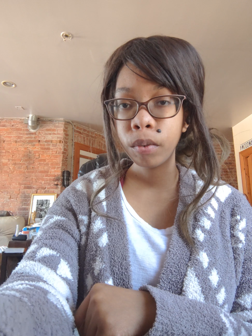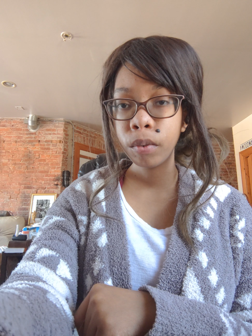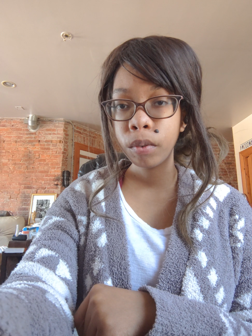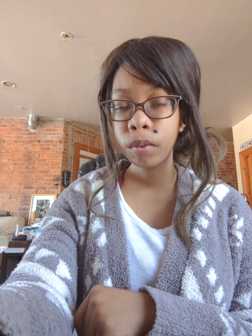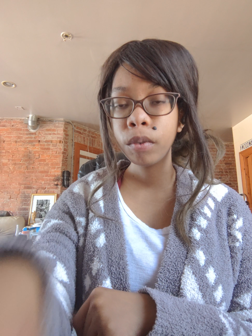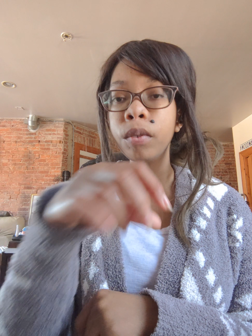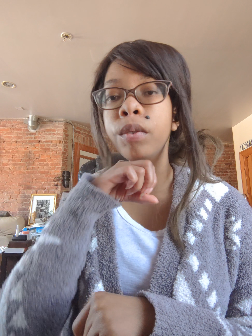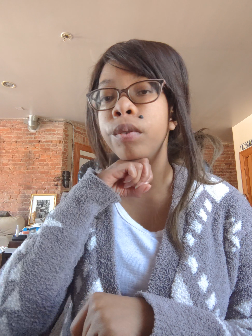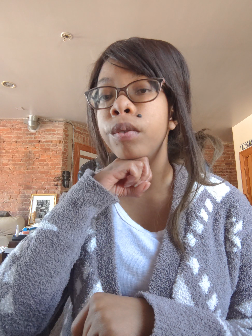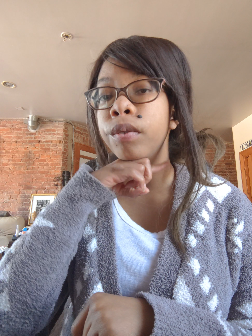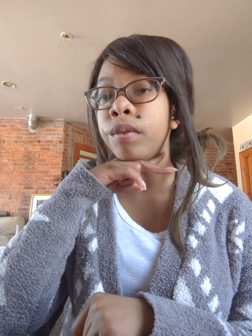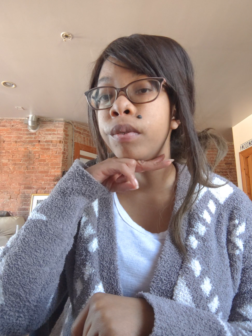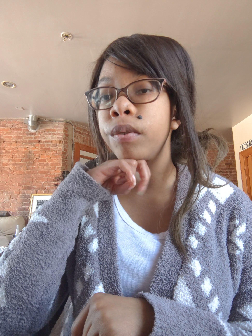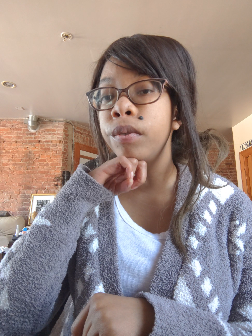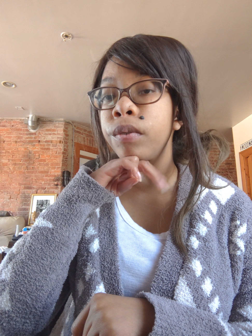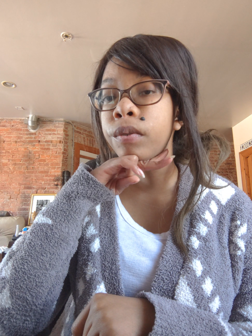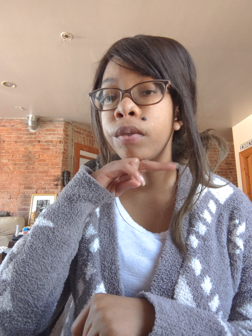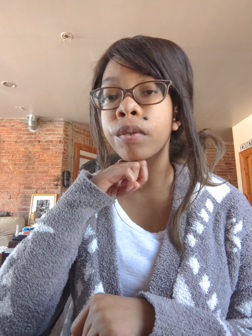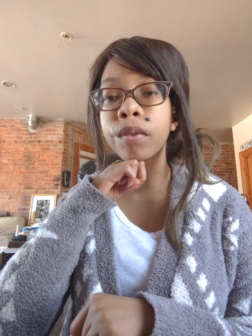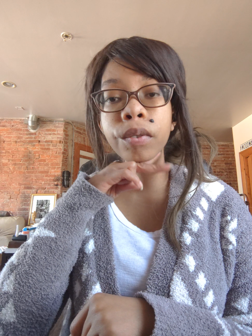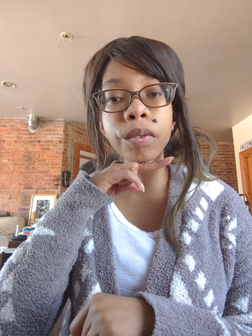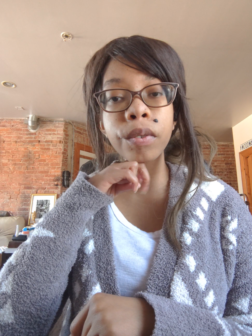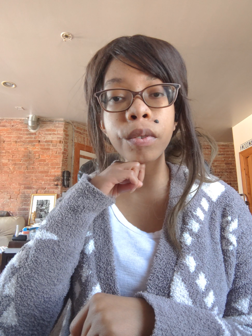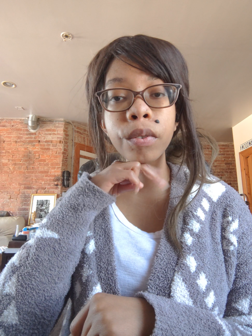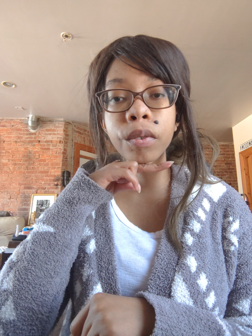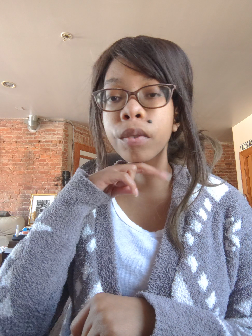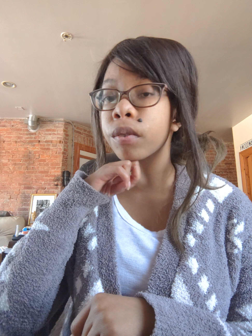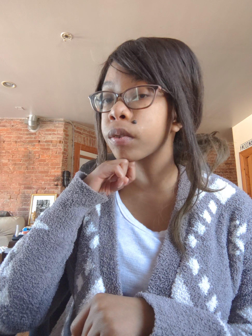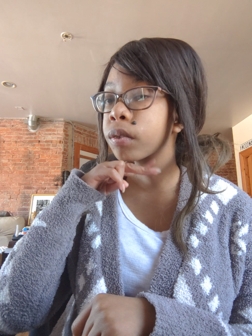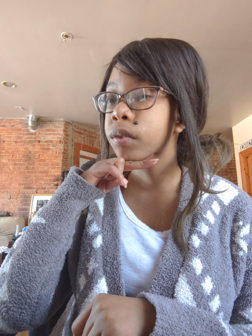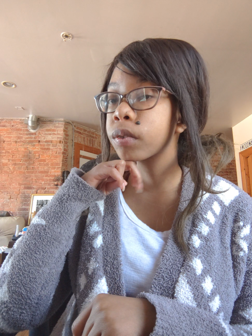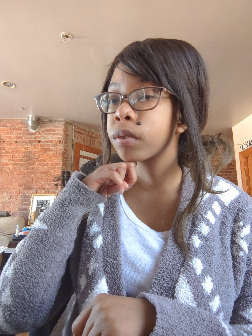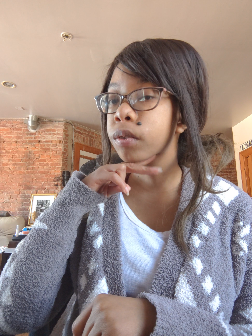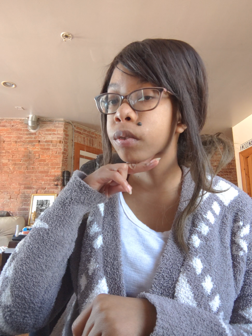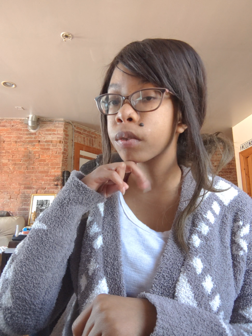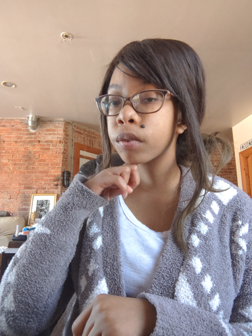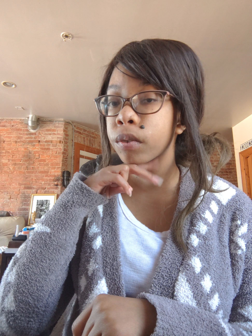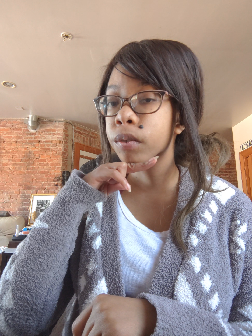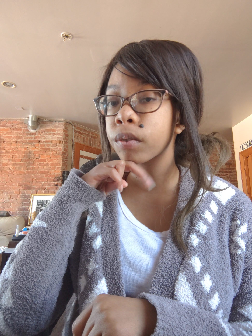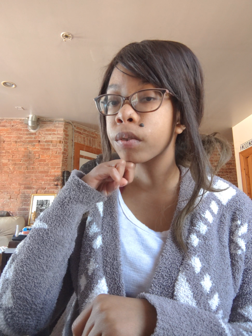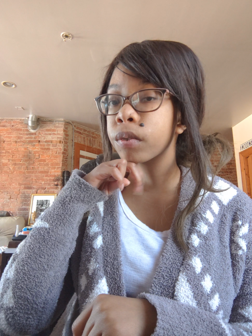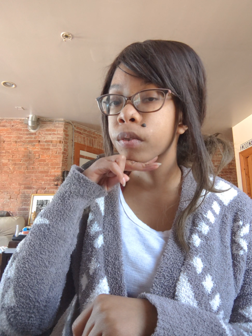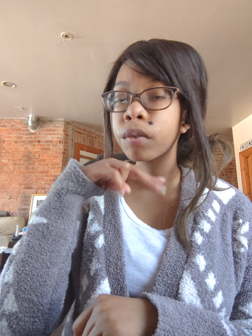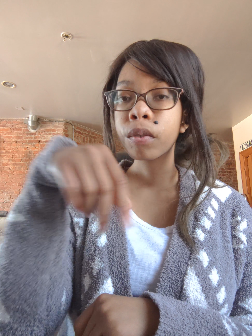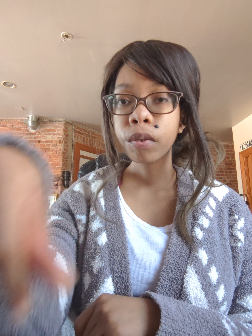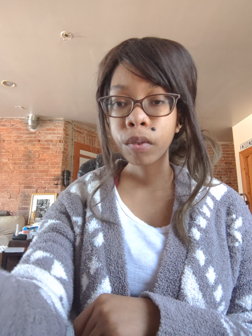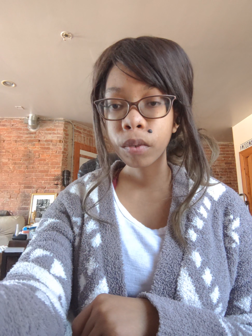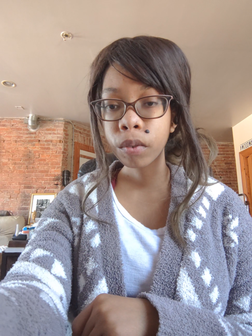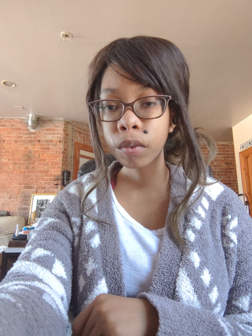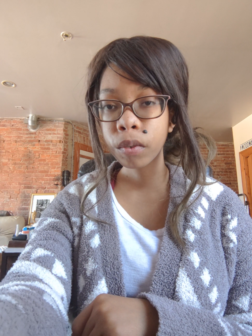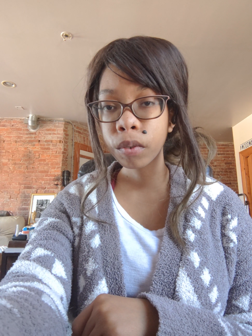frog